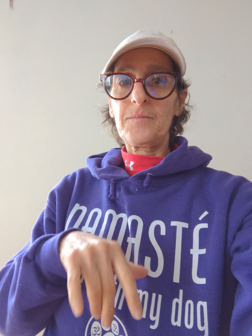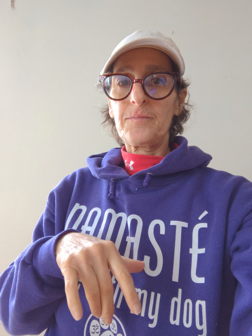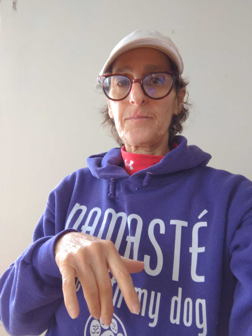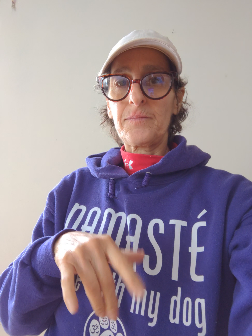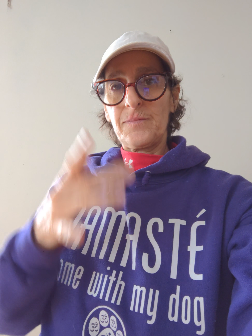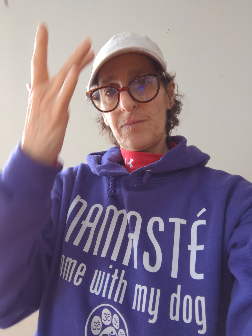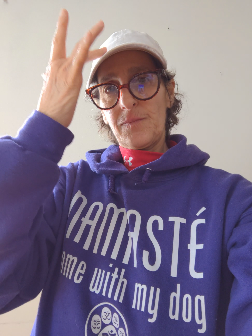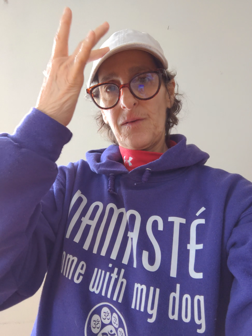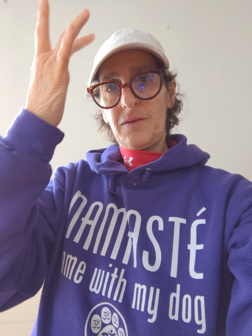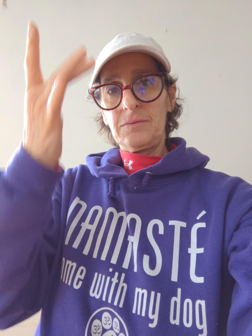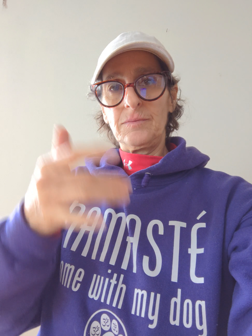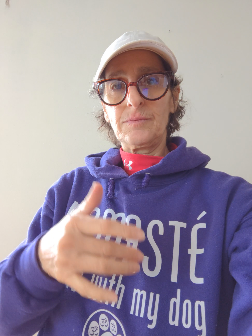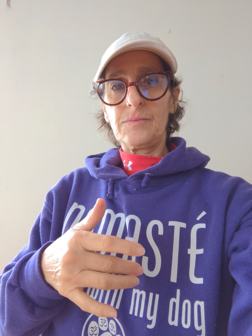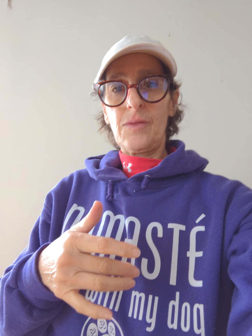sick